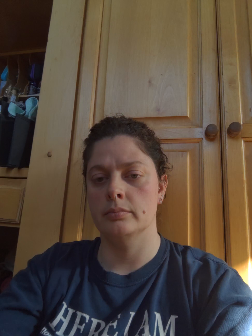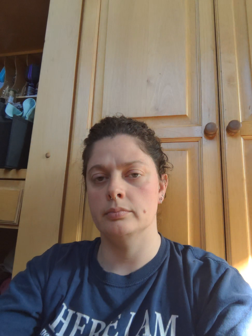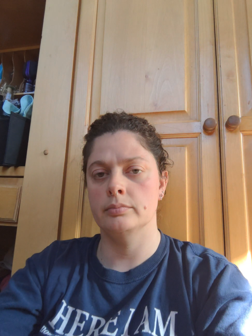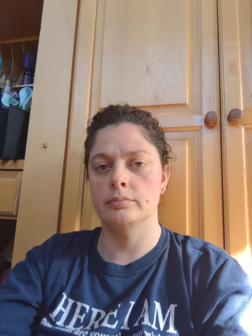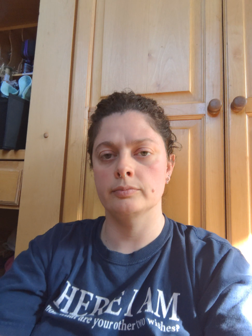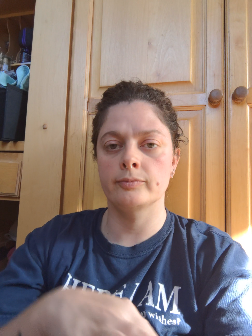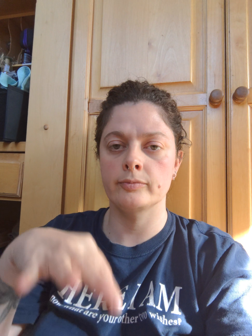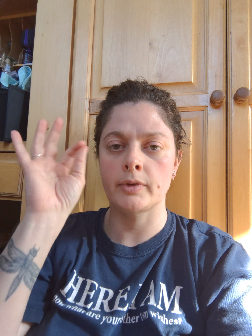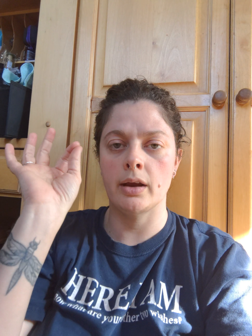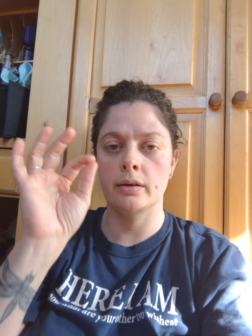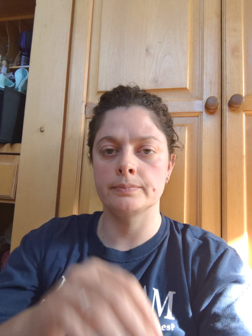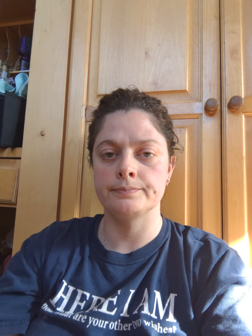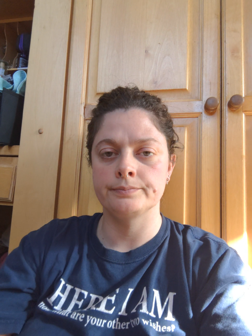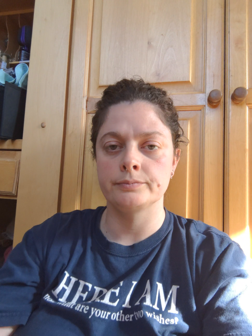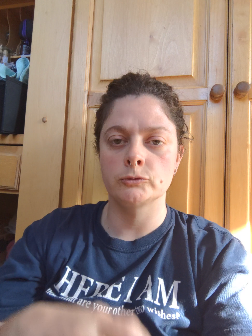find